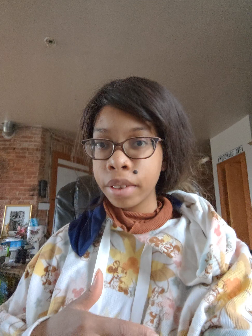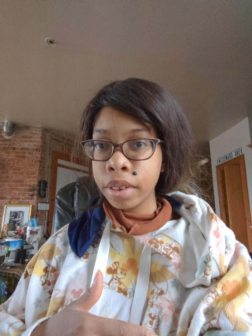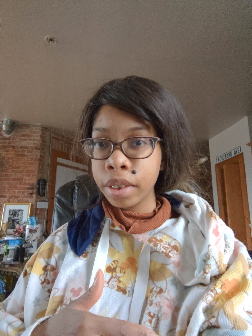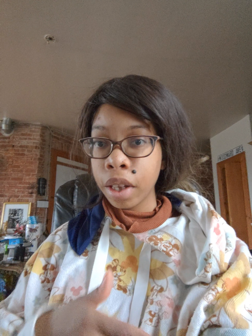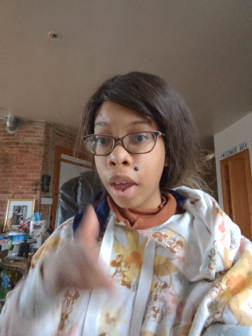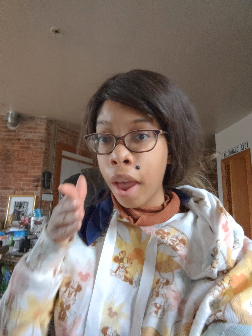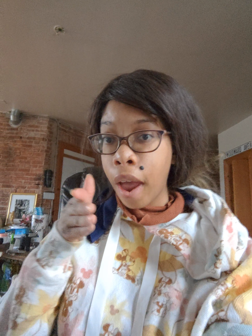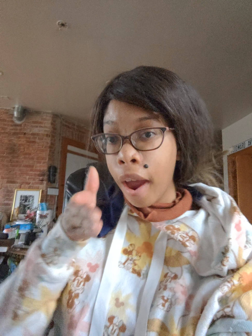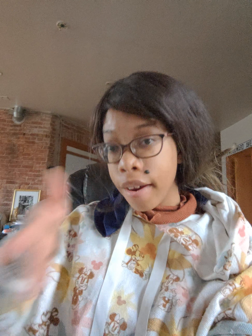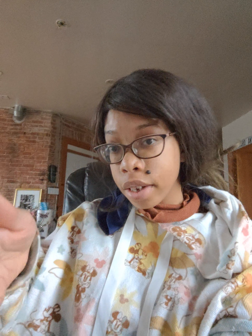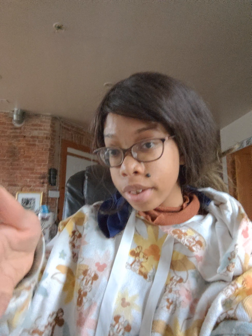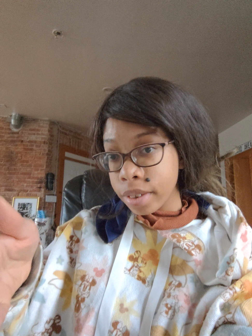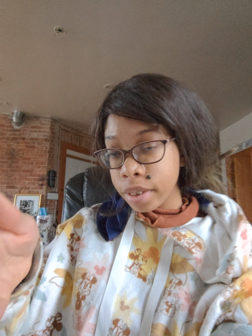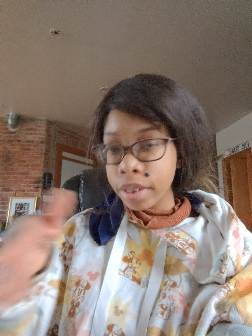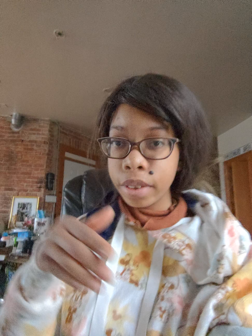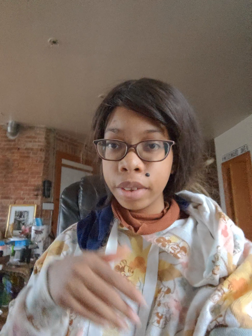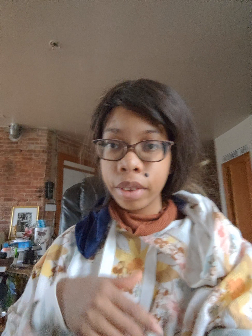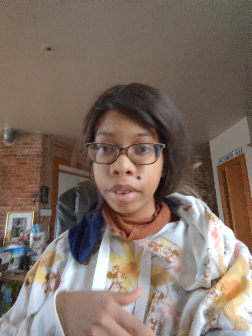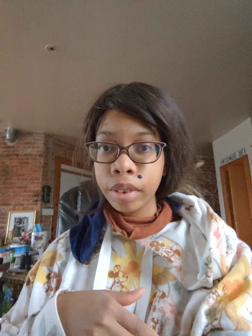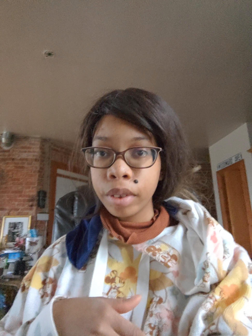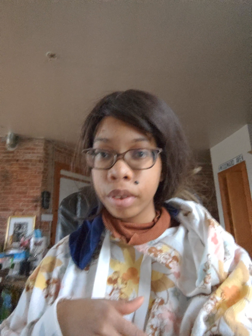after